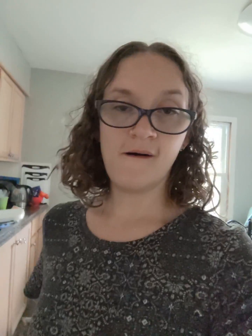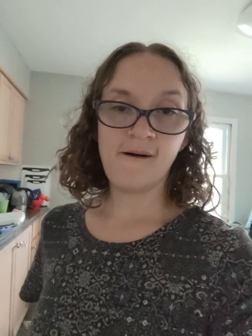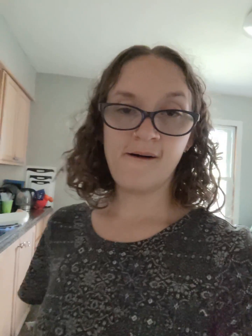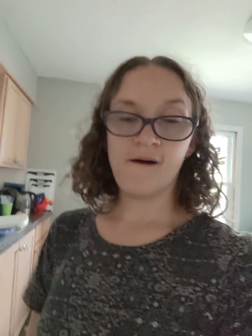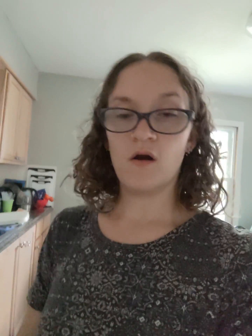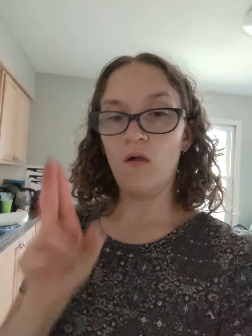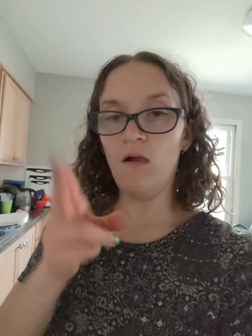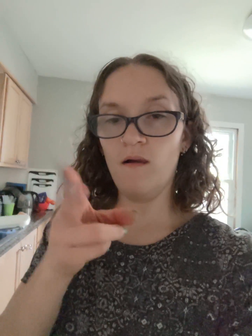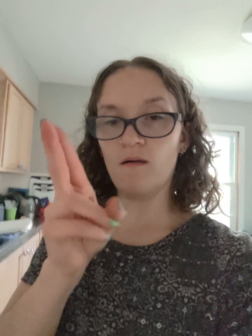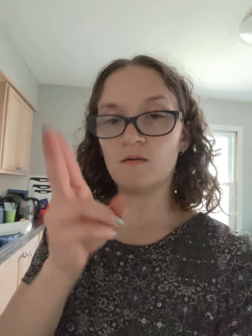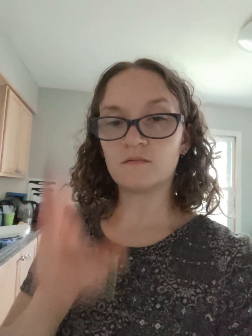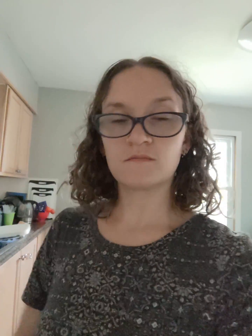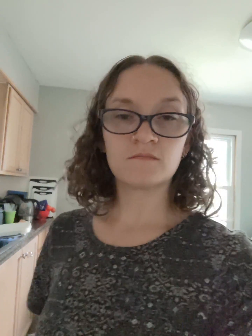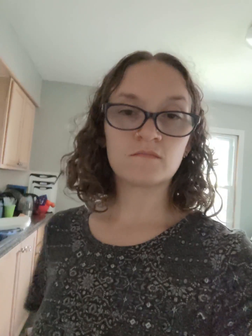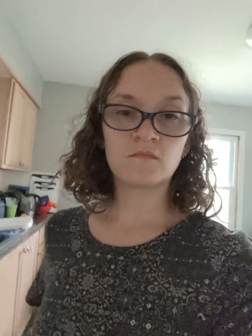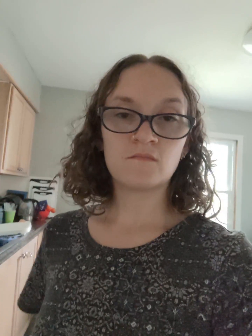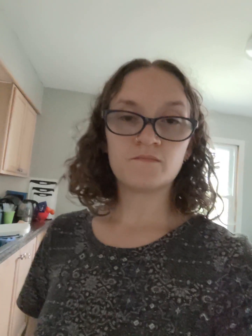hurry